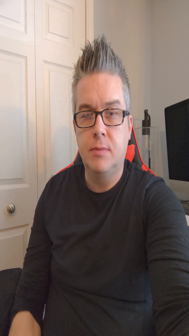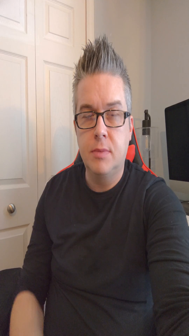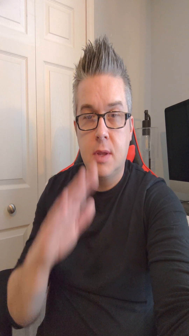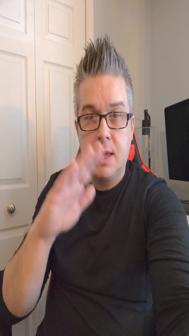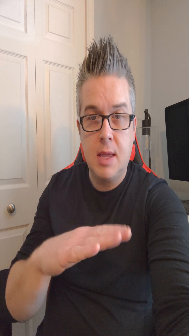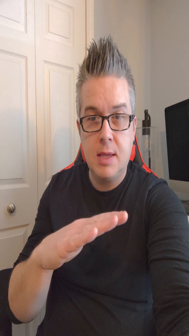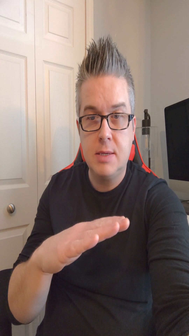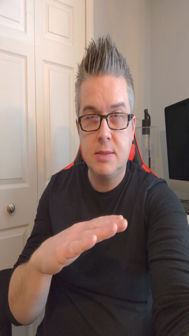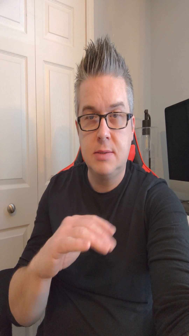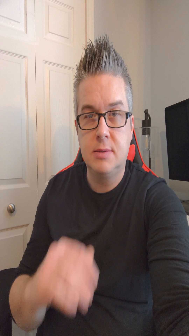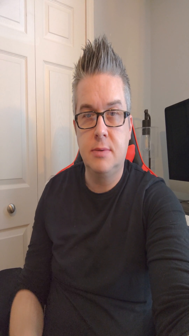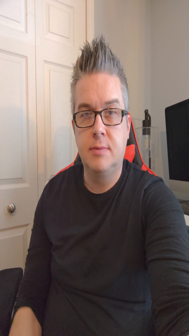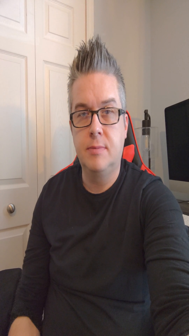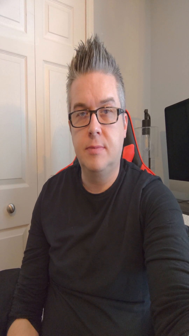on